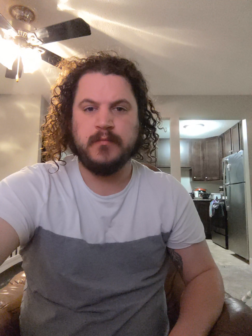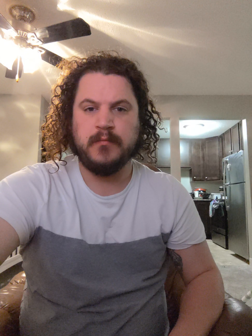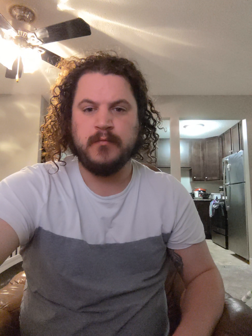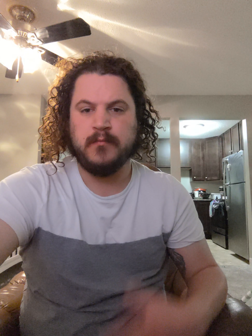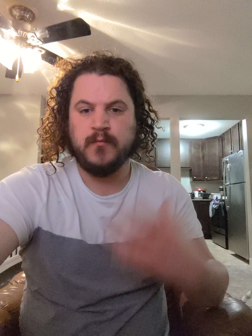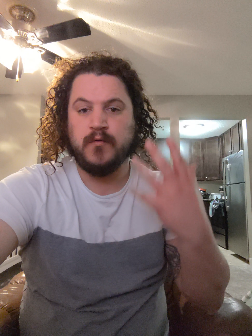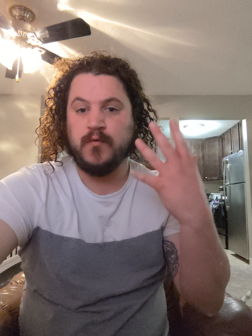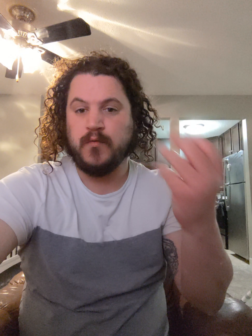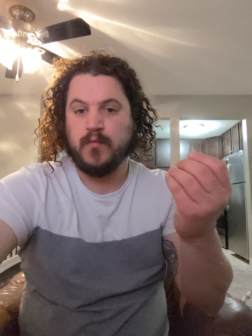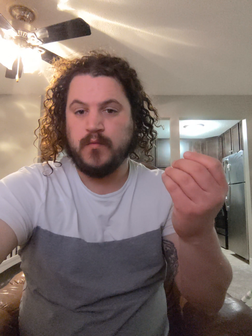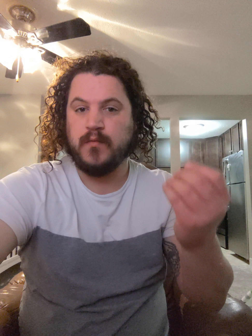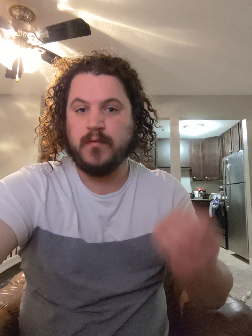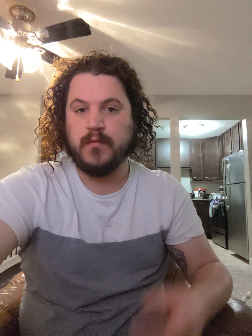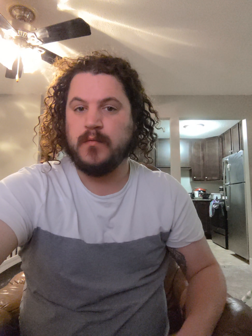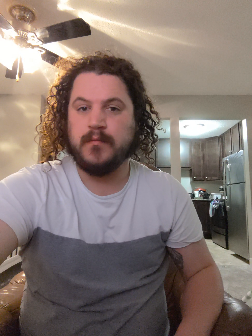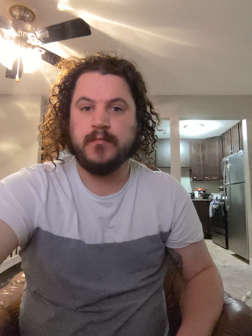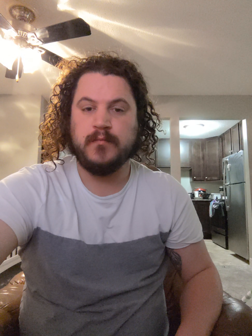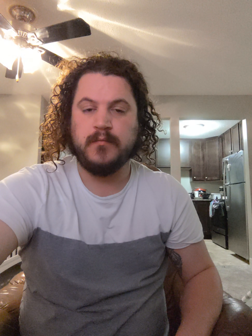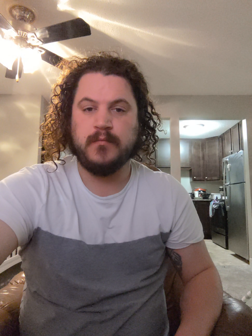go